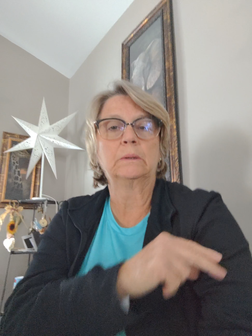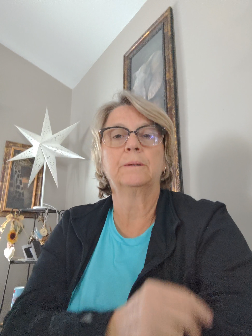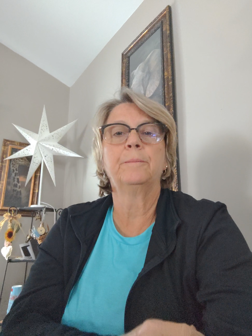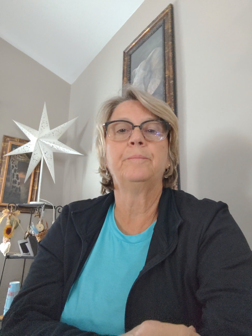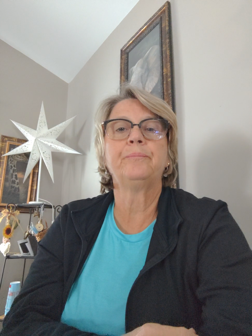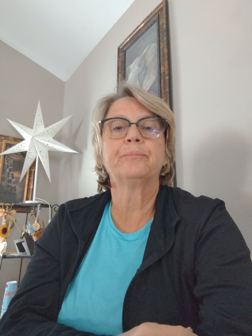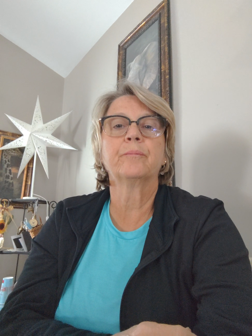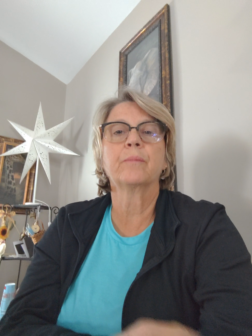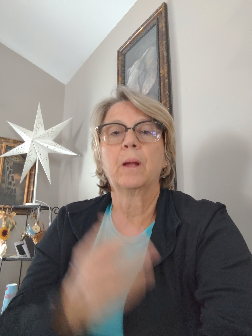goose